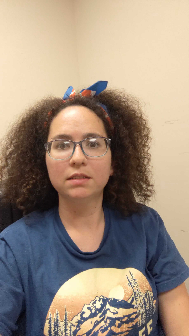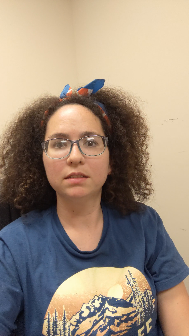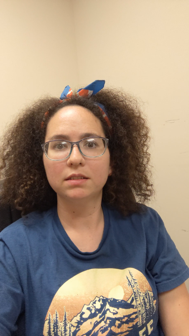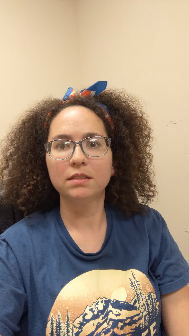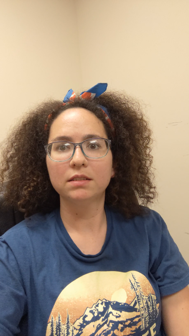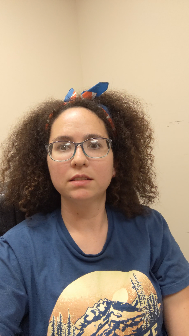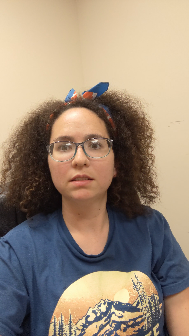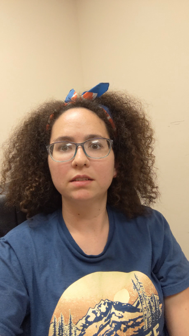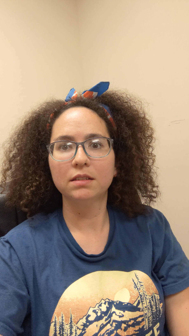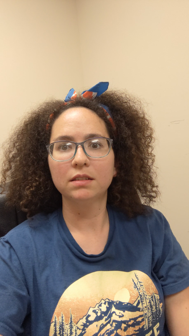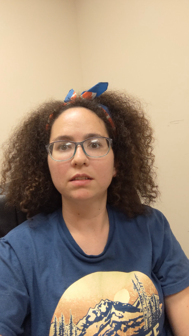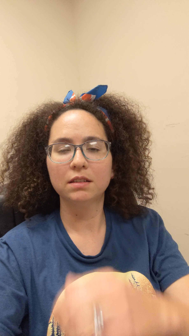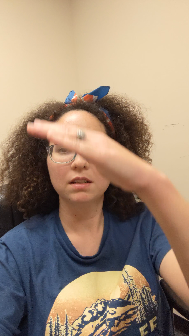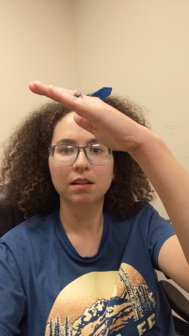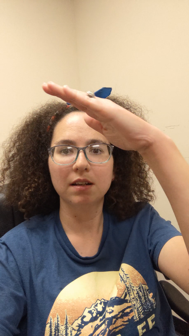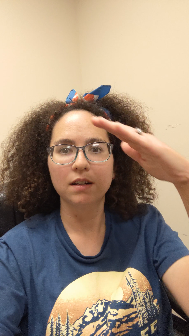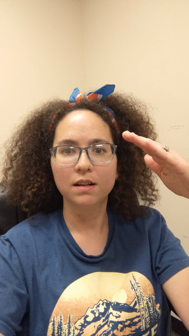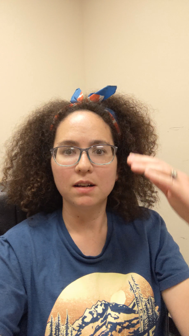roof